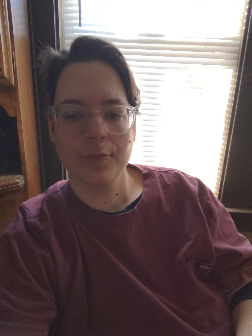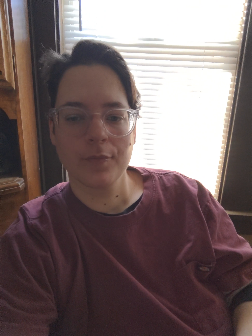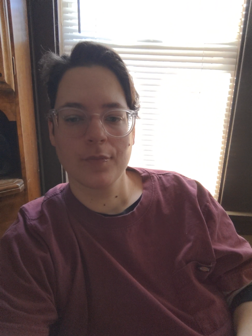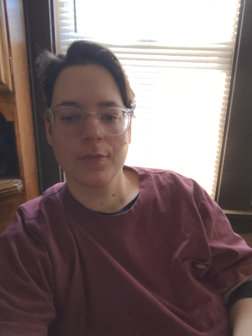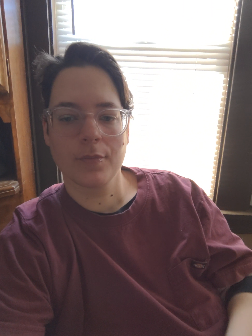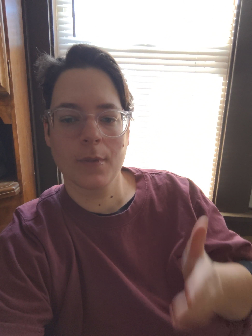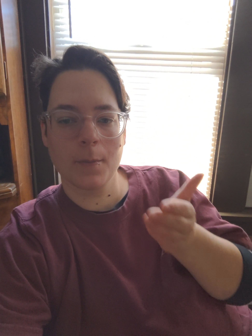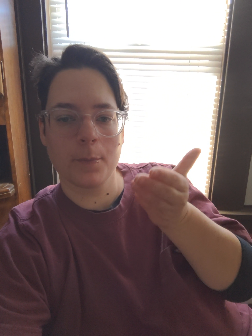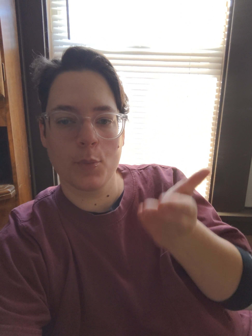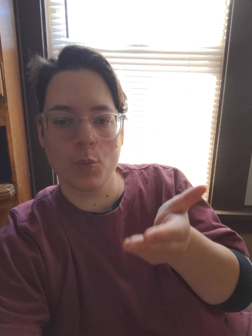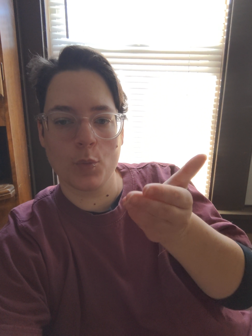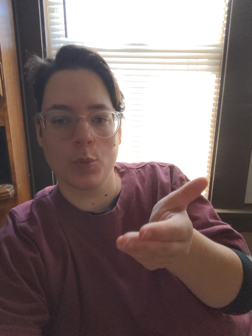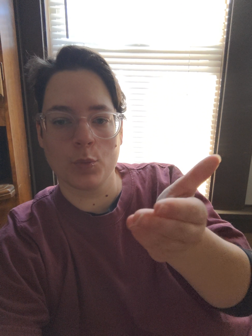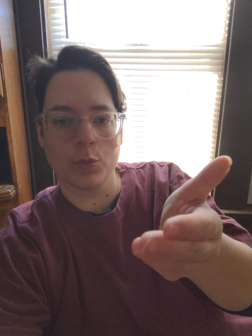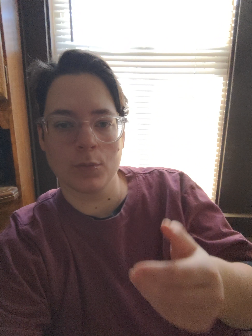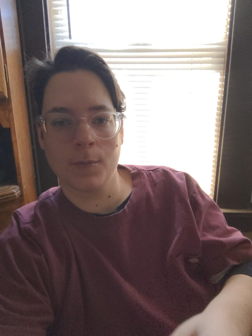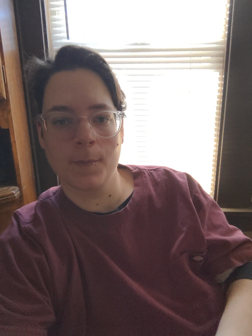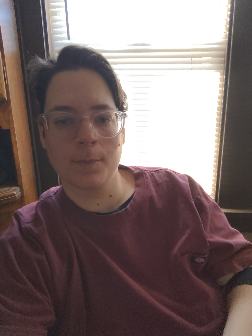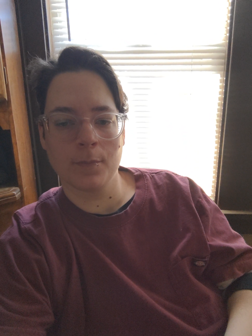boat